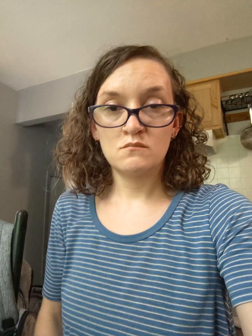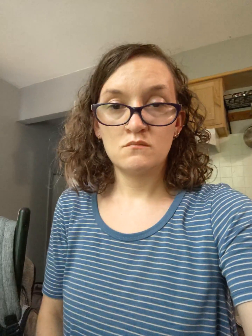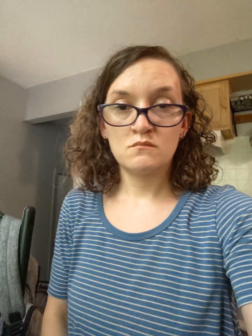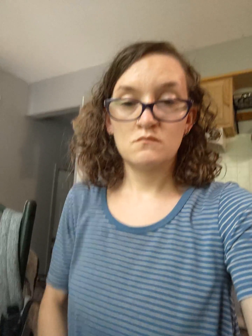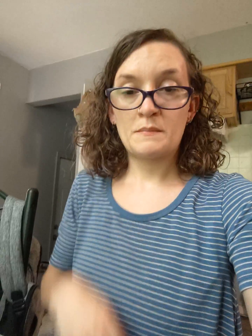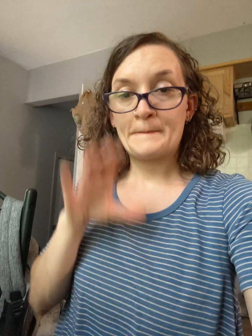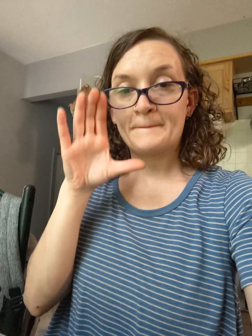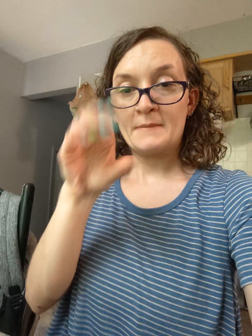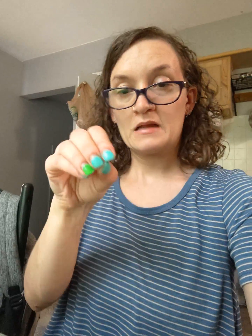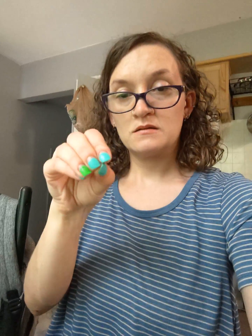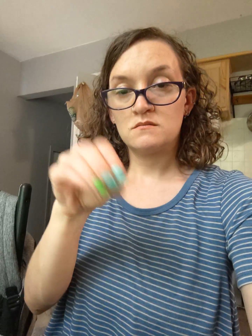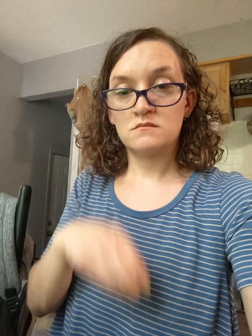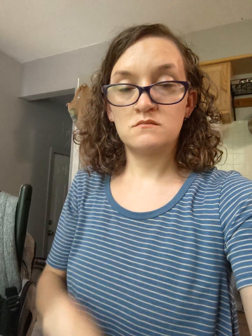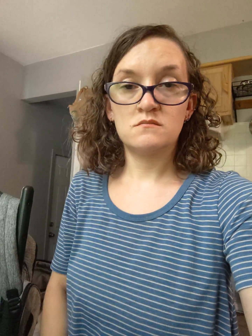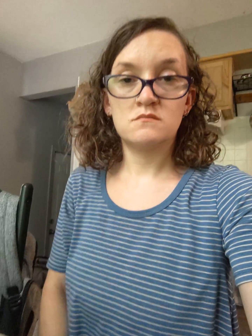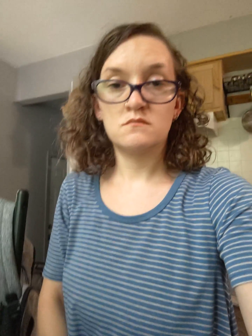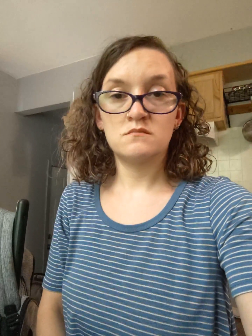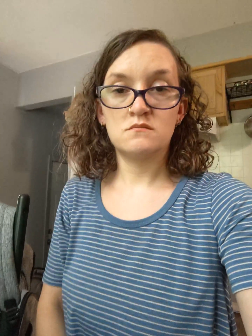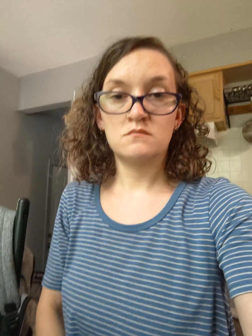bite